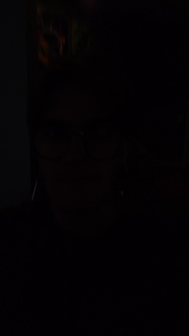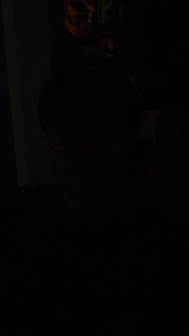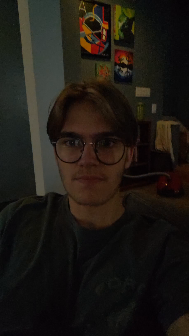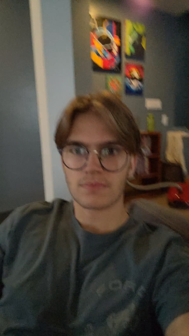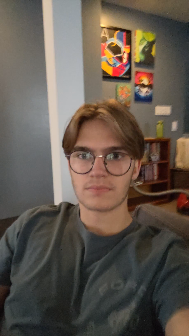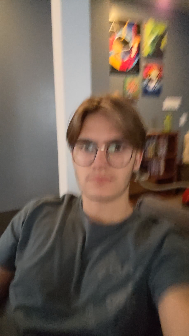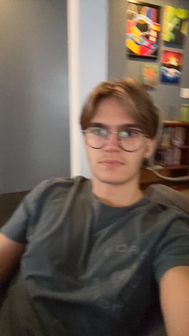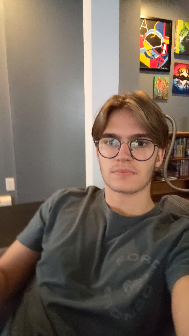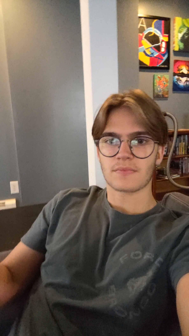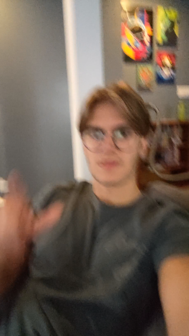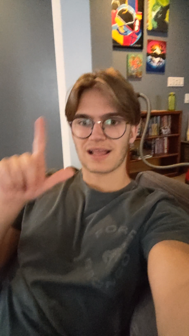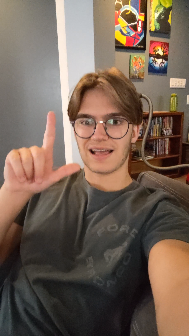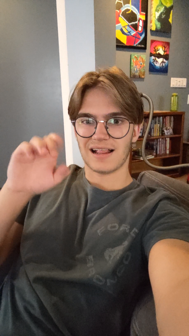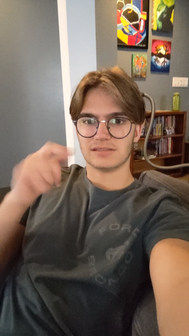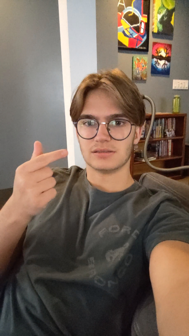leg